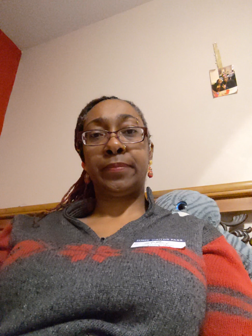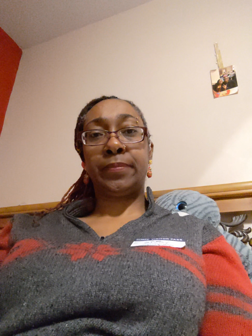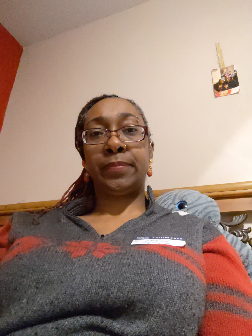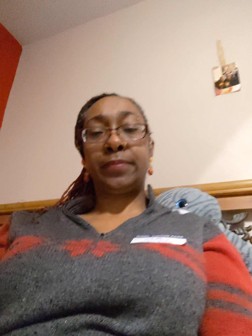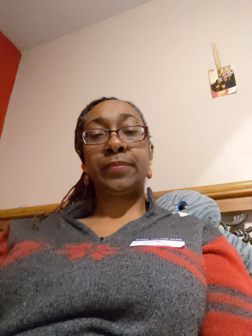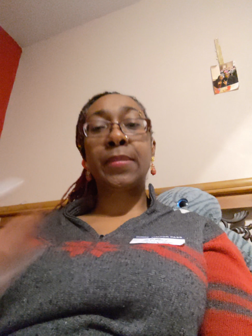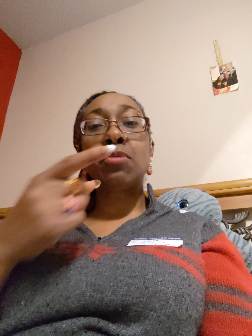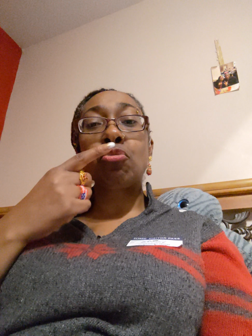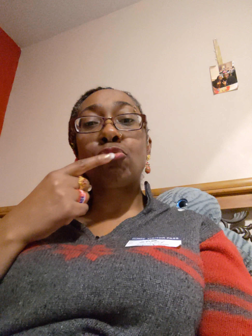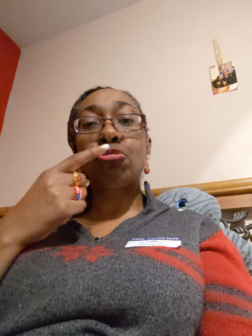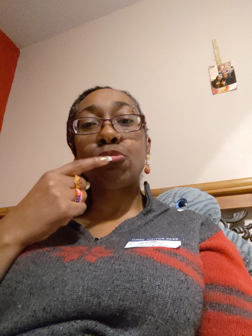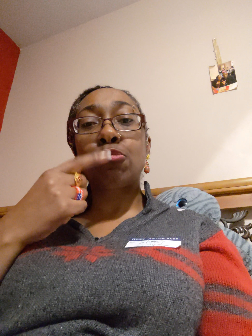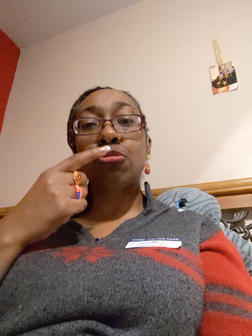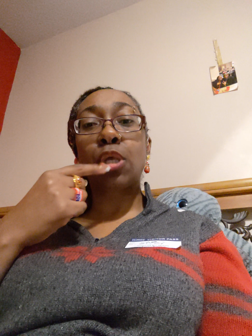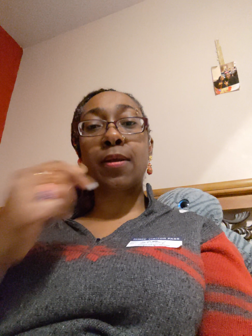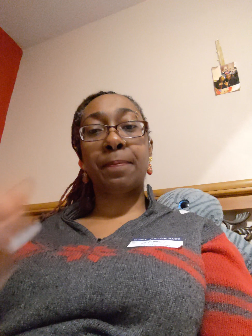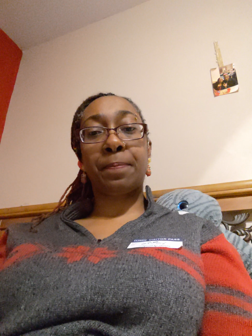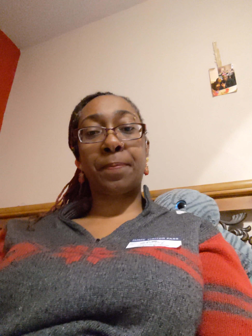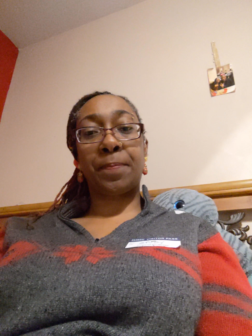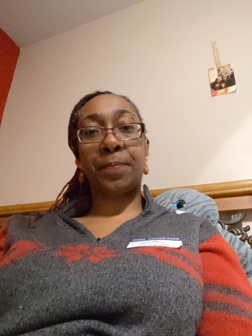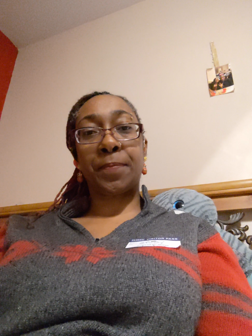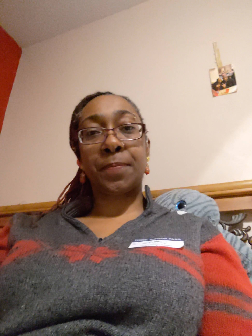lips